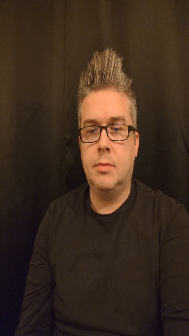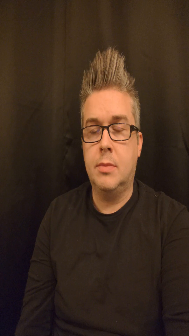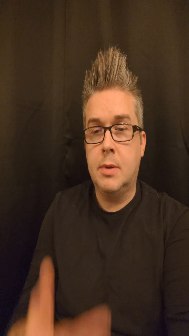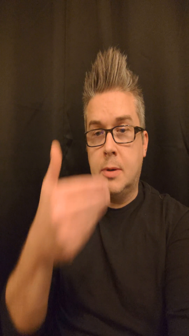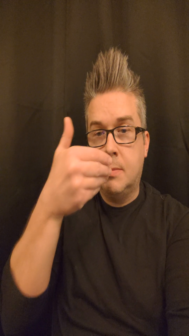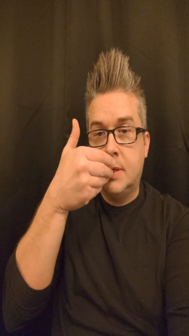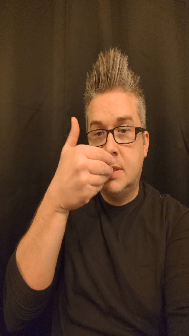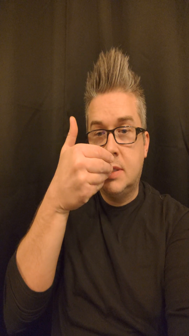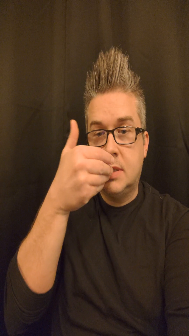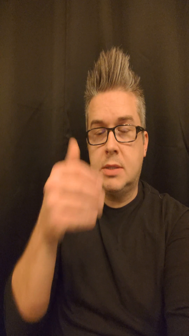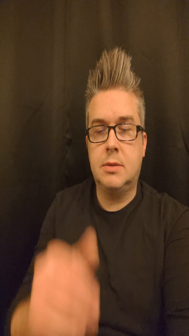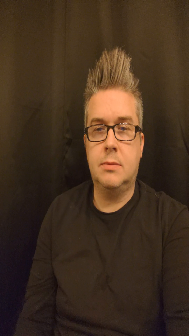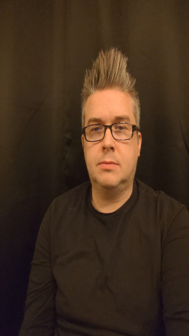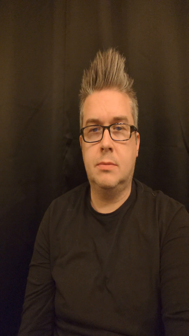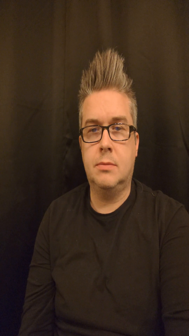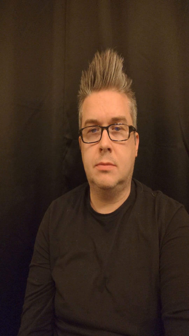pizza